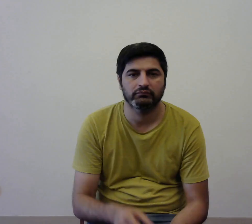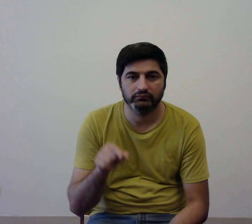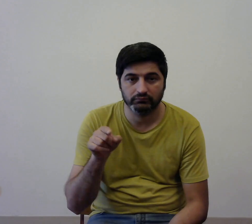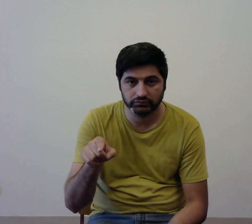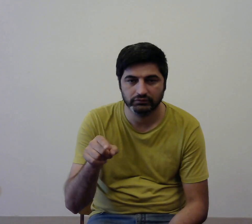bu